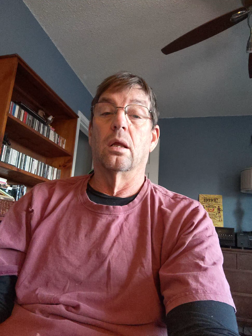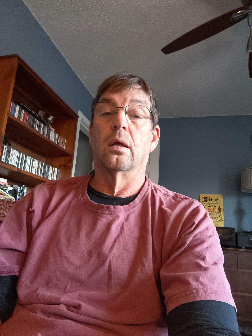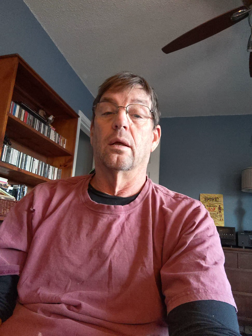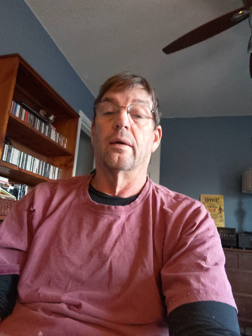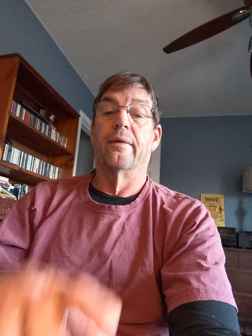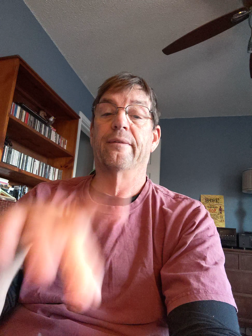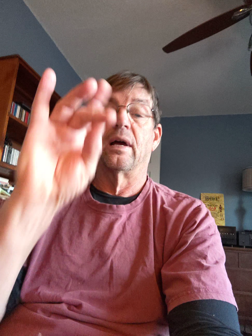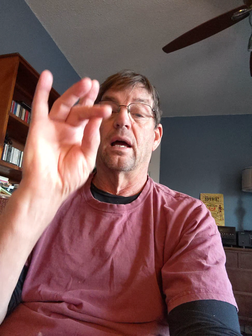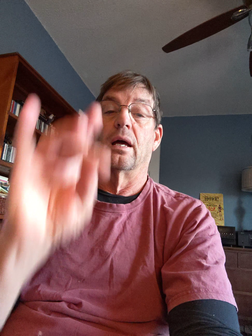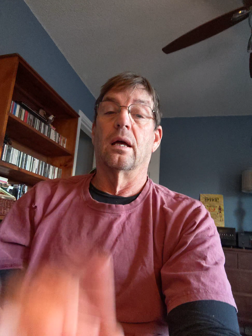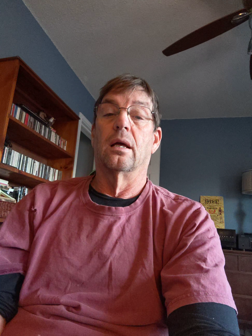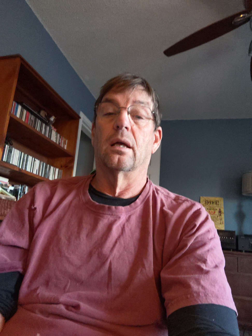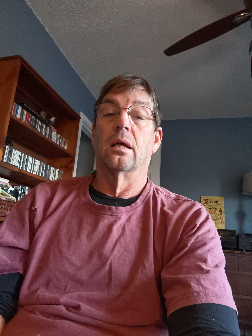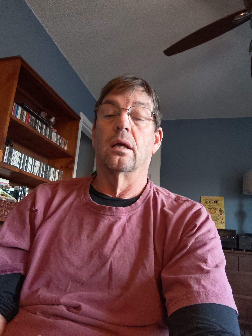find